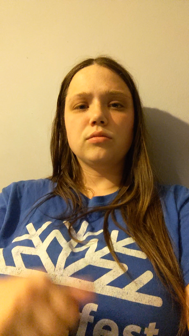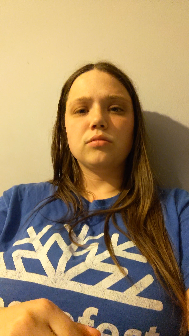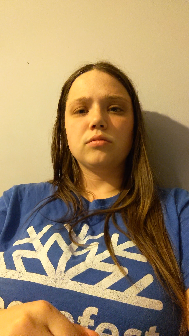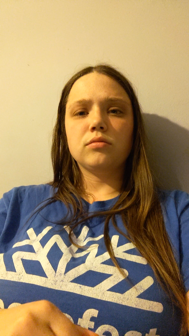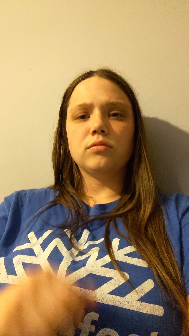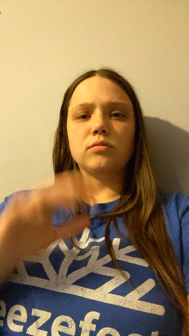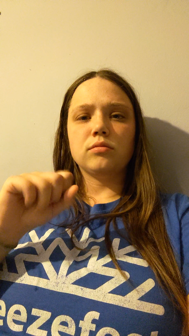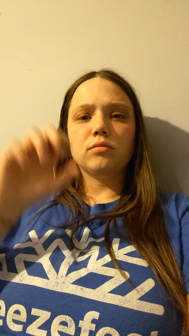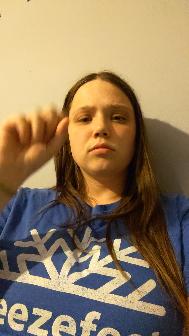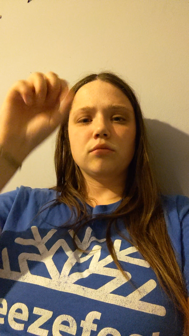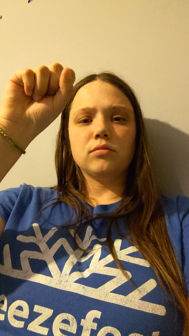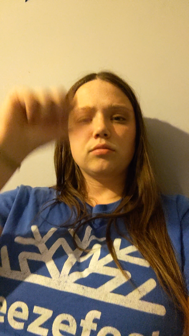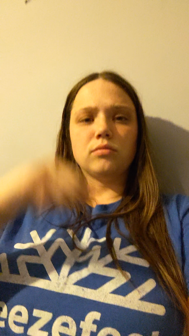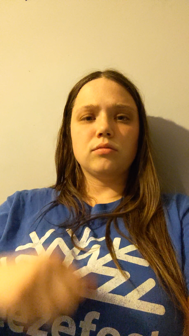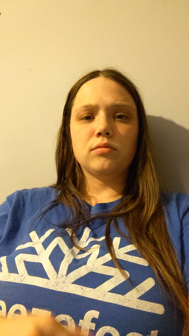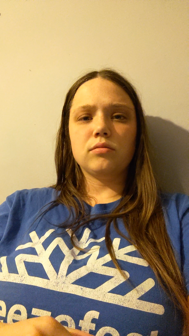ladder